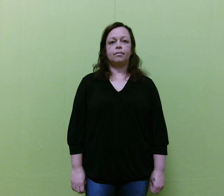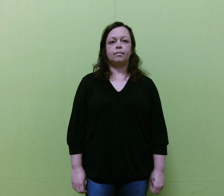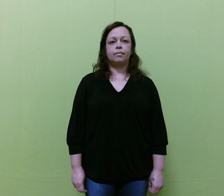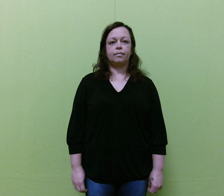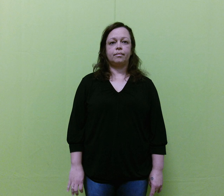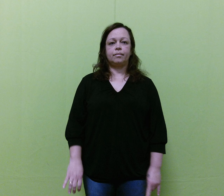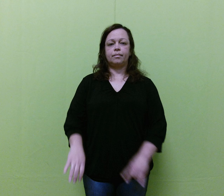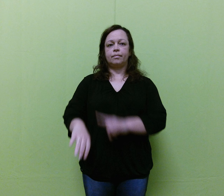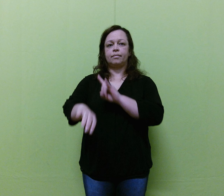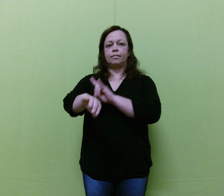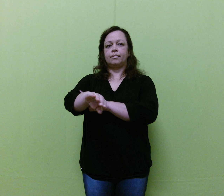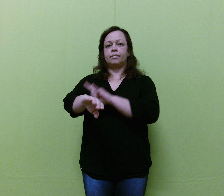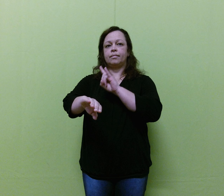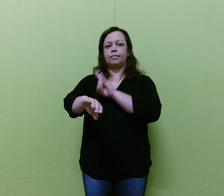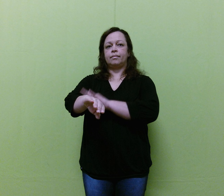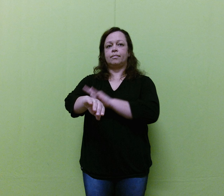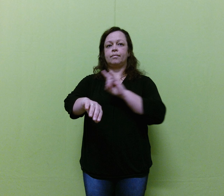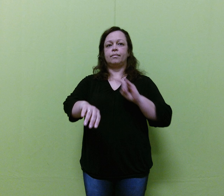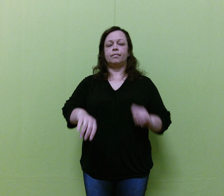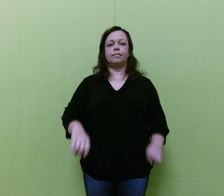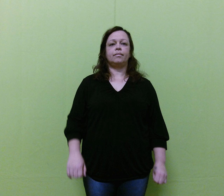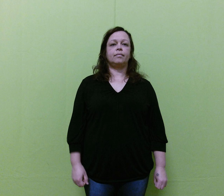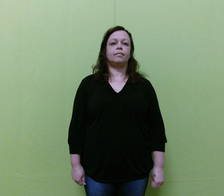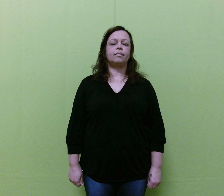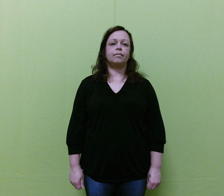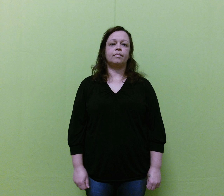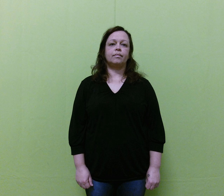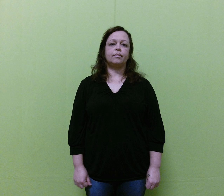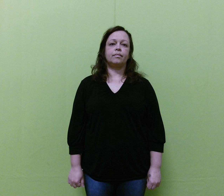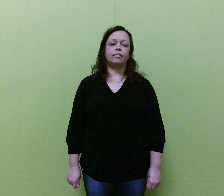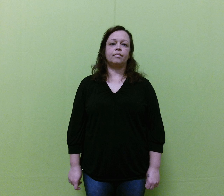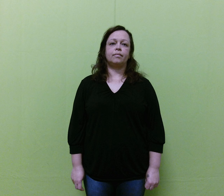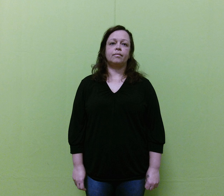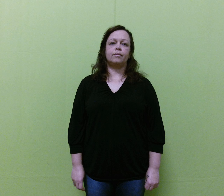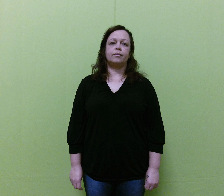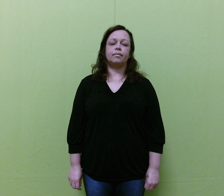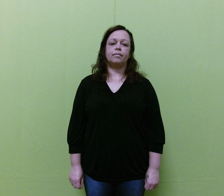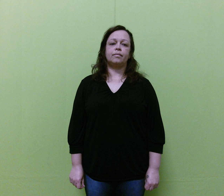banheiro